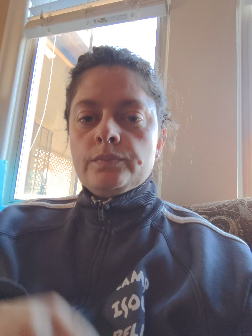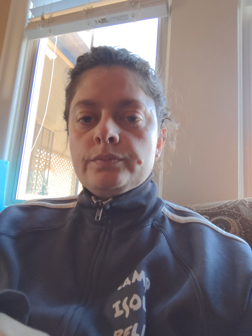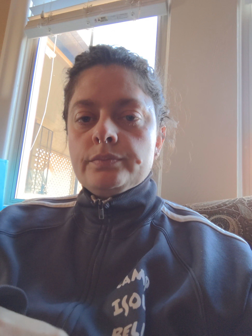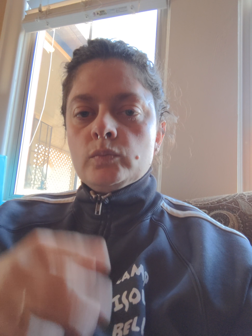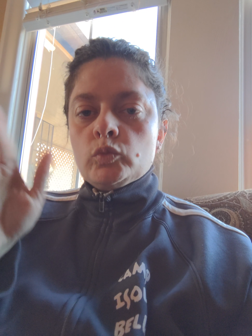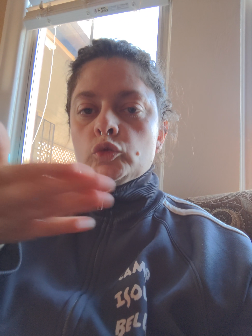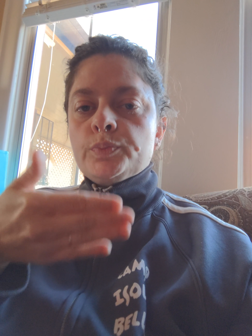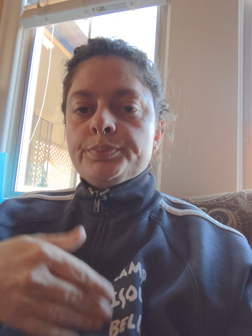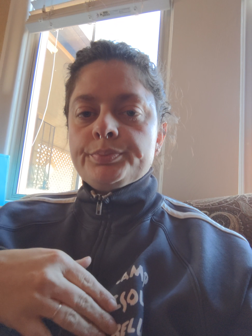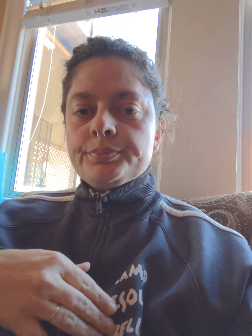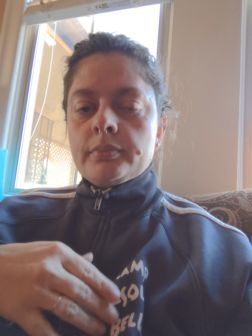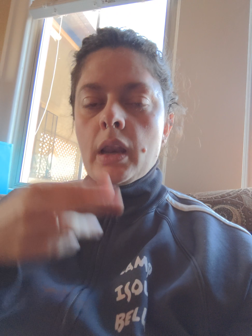room